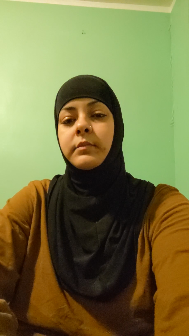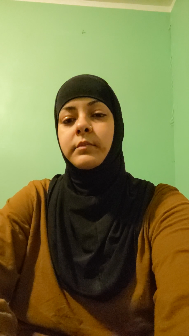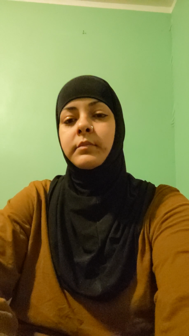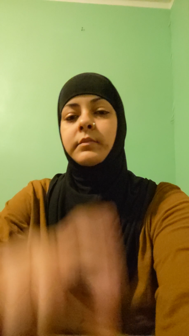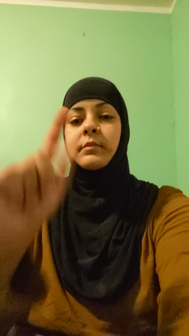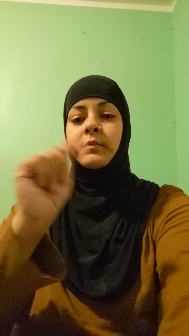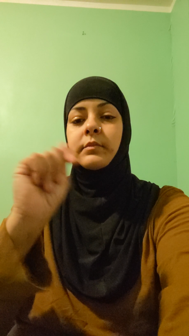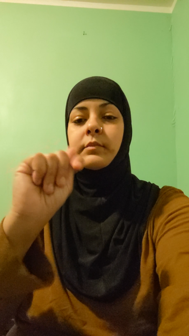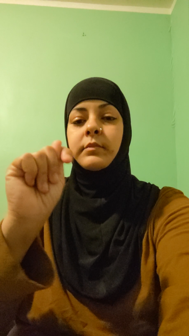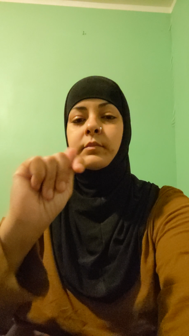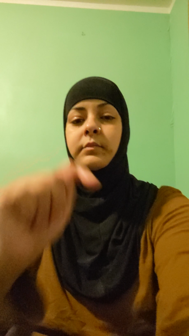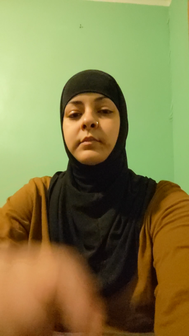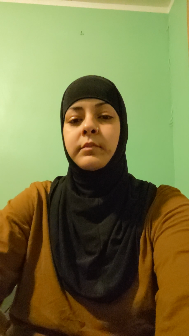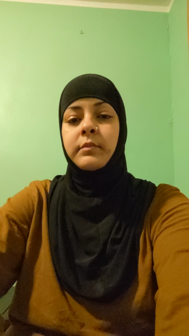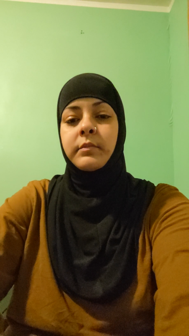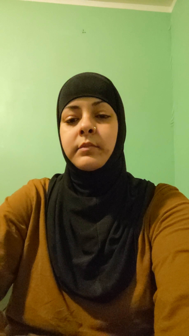bathroom